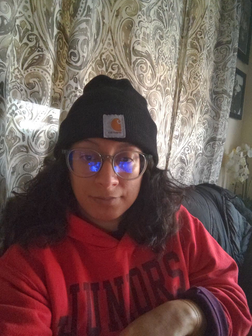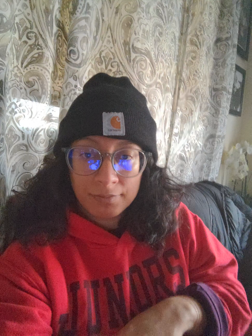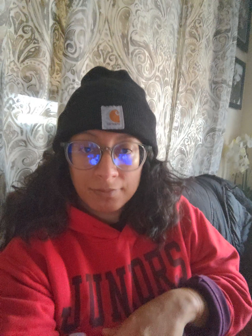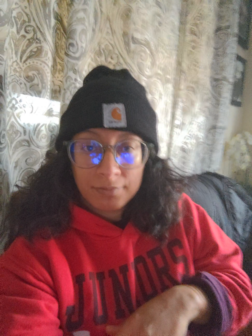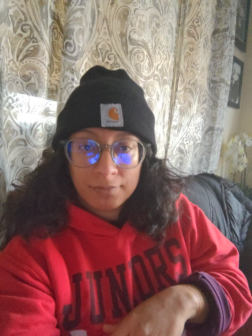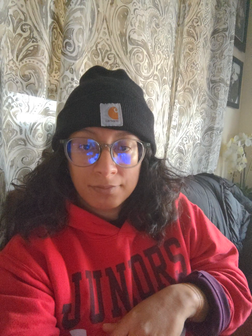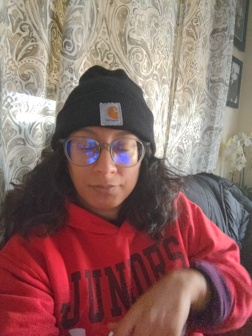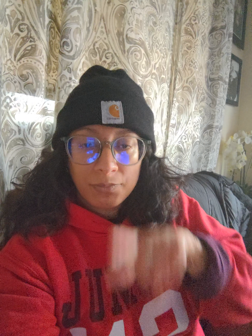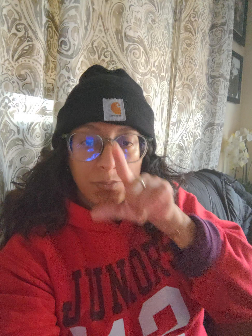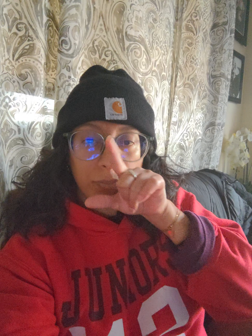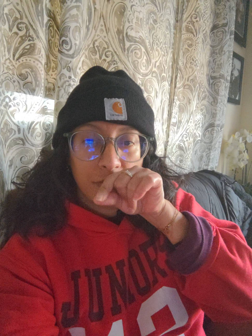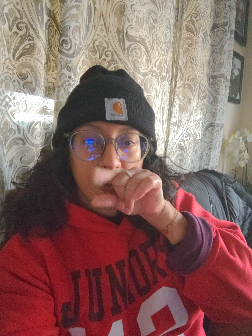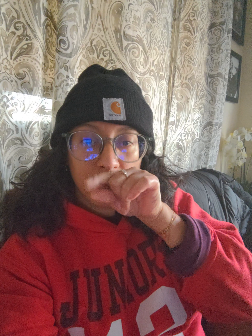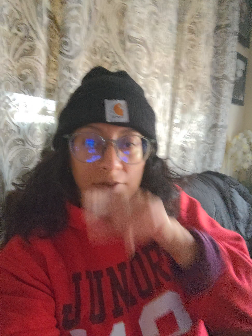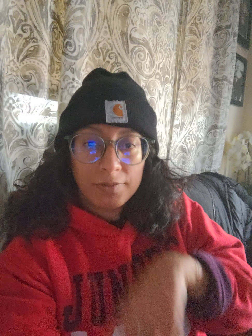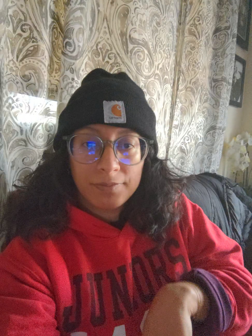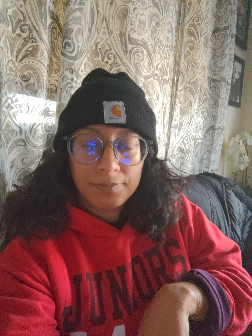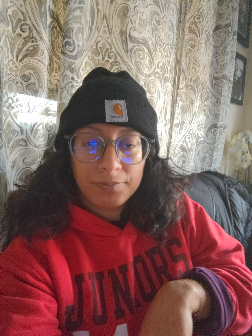bird